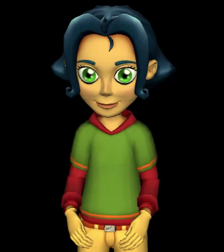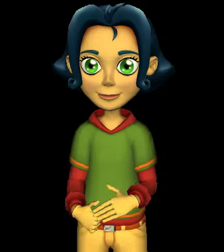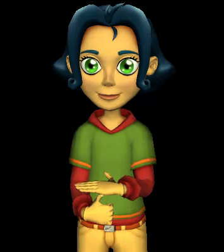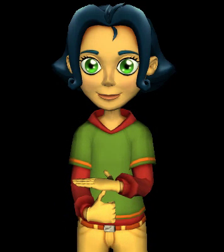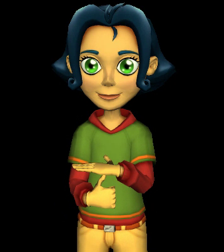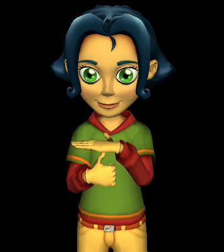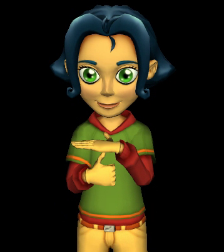عاصمة